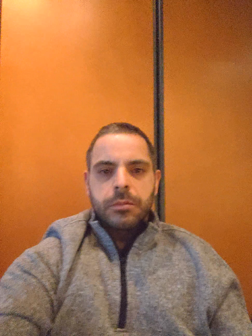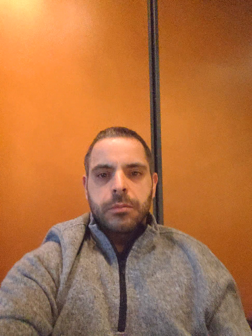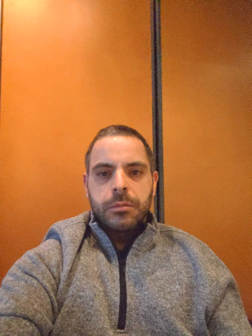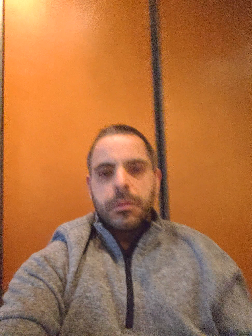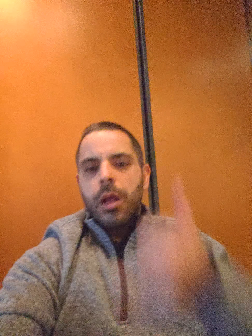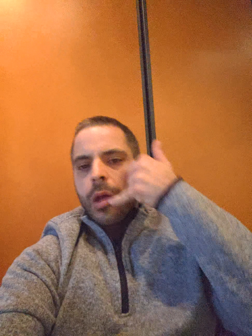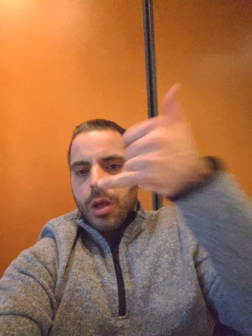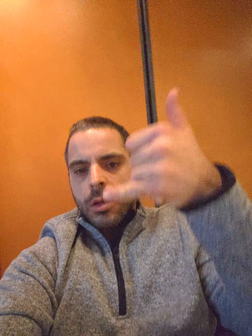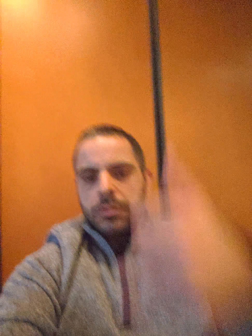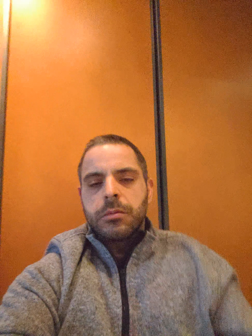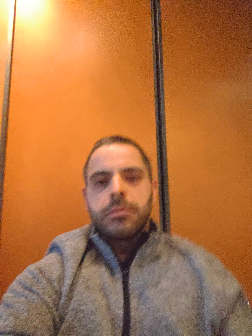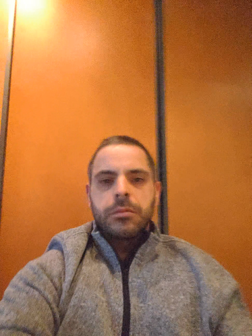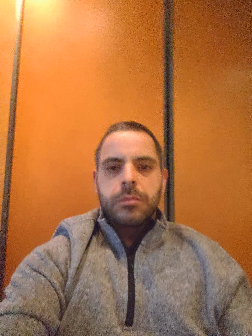call on the phone